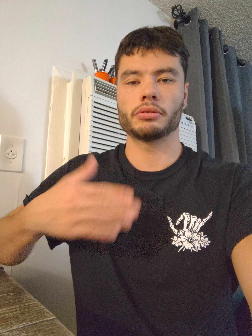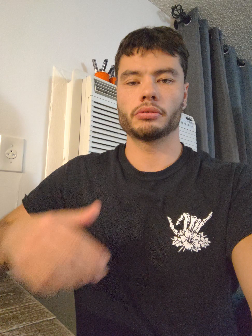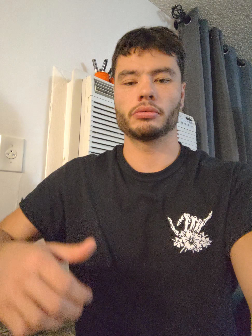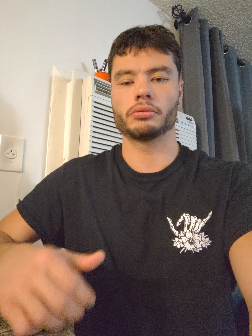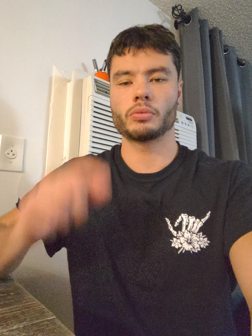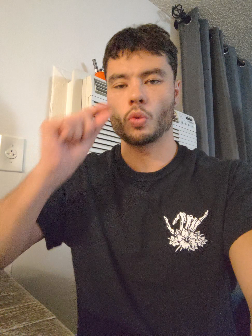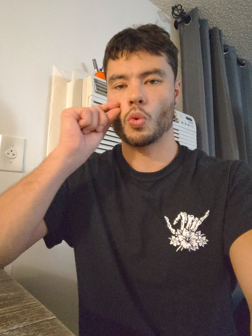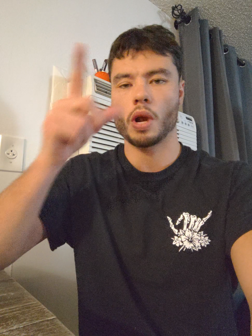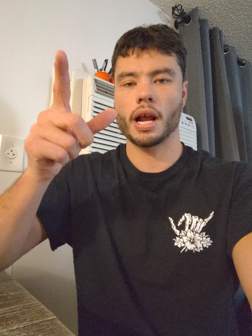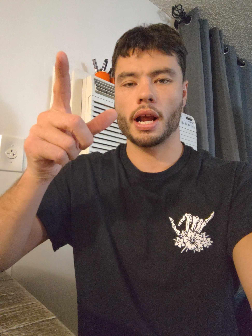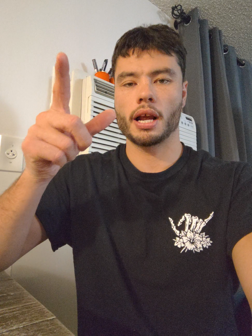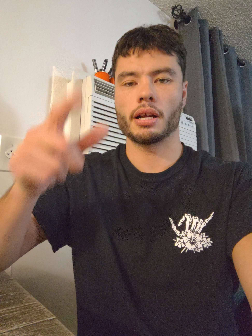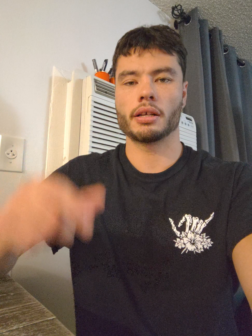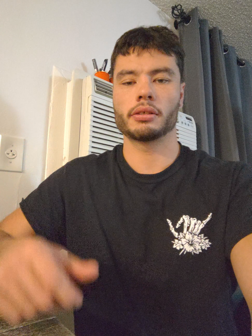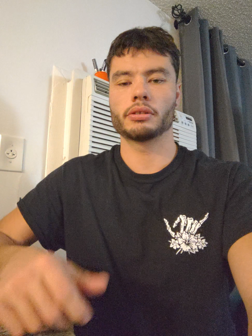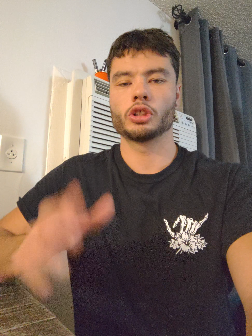awake